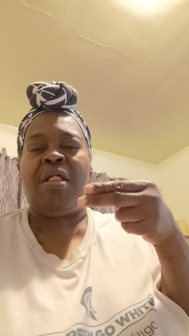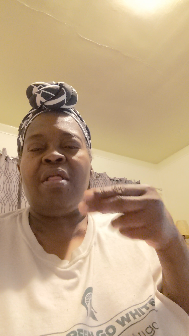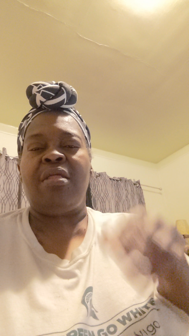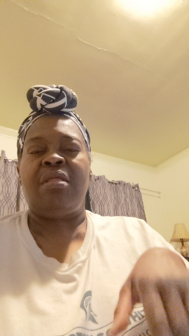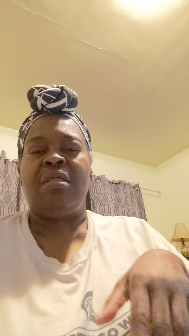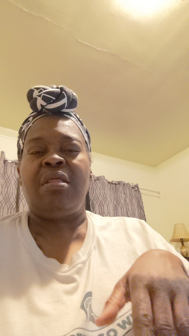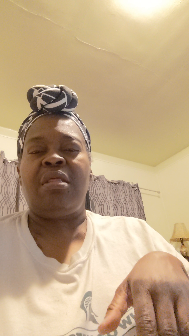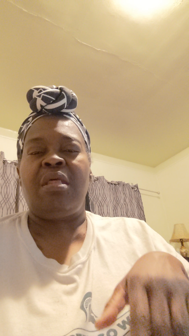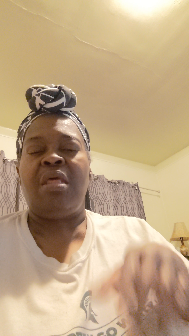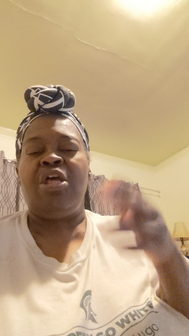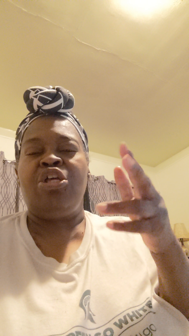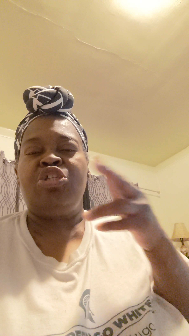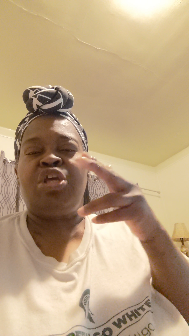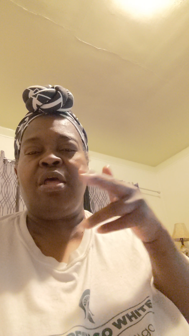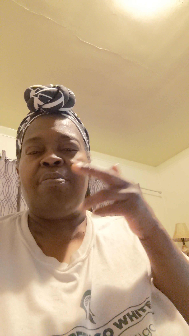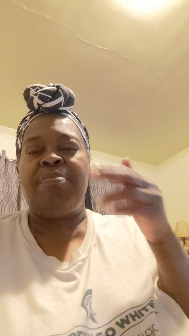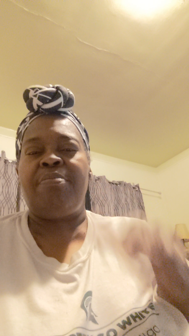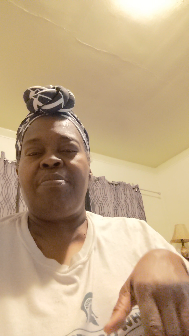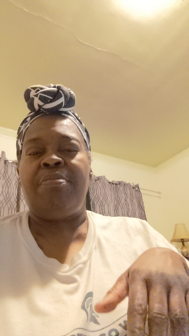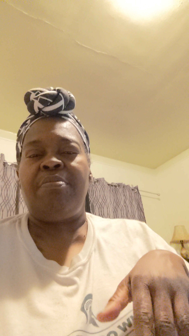sheep